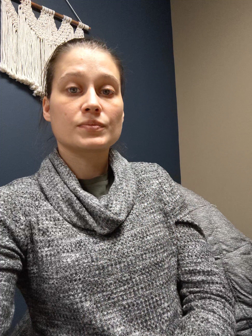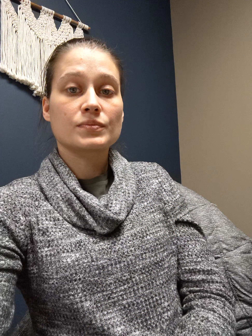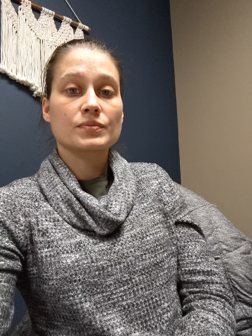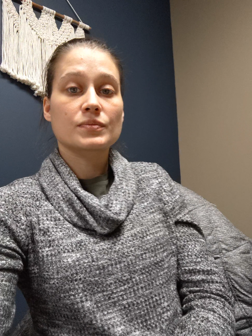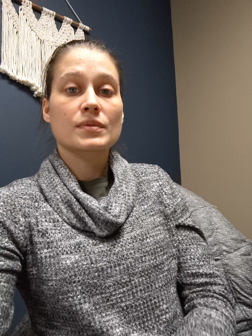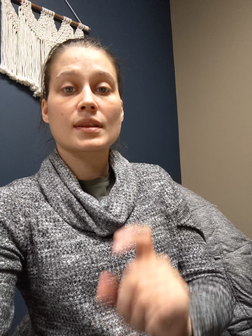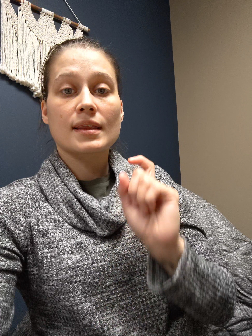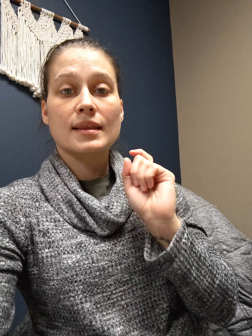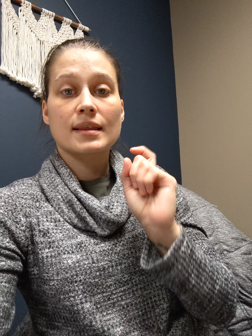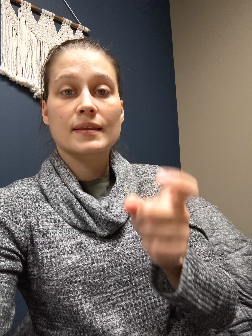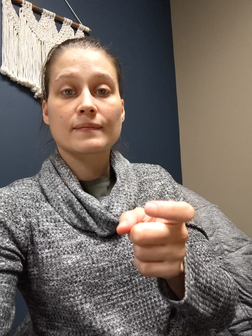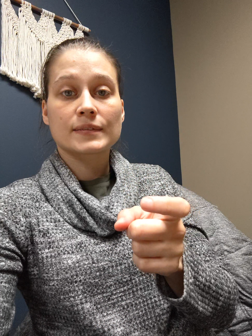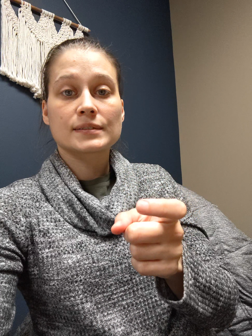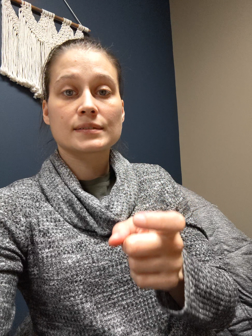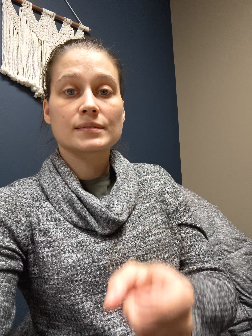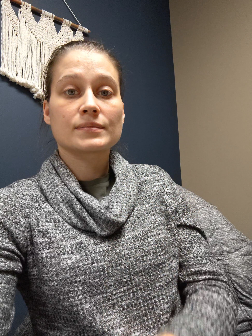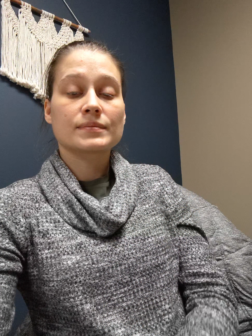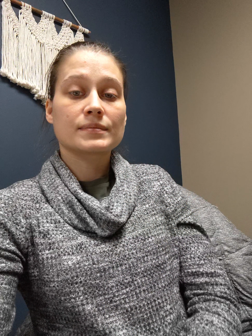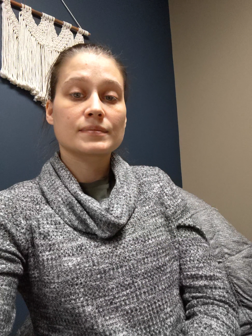gift